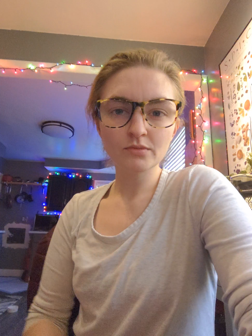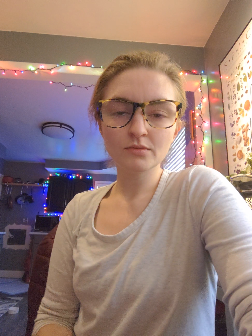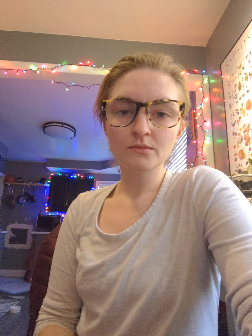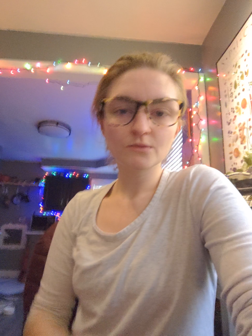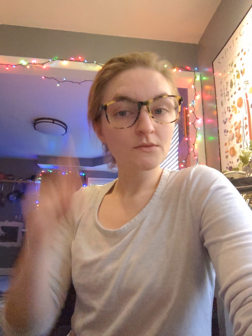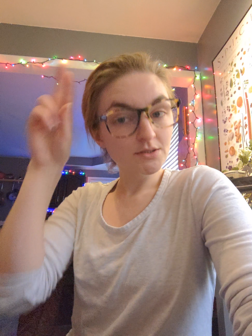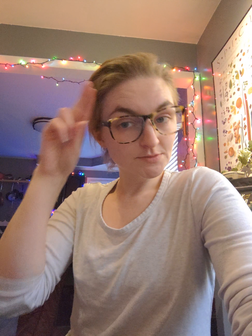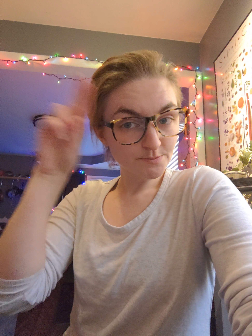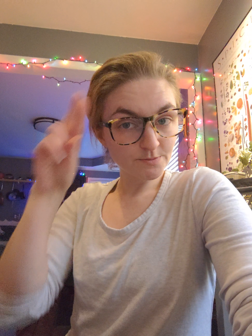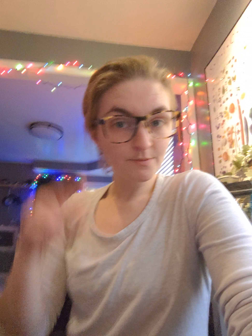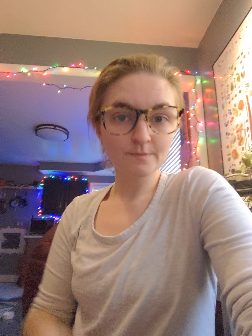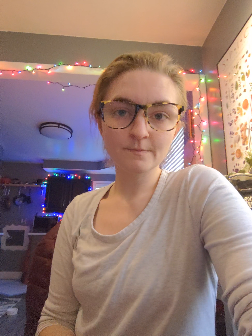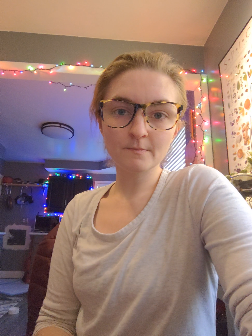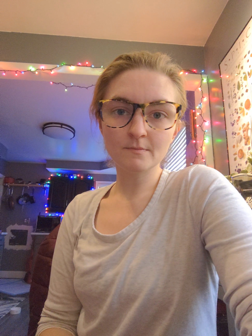uncle